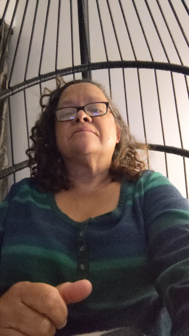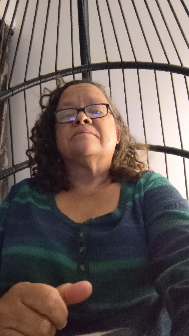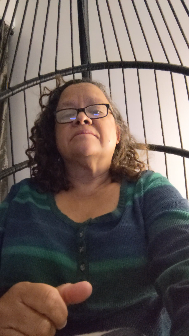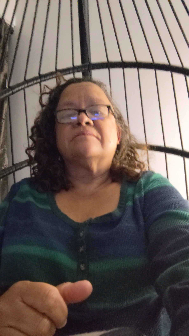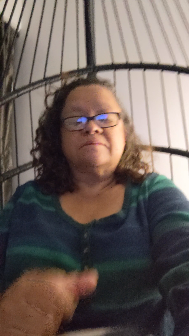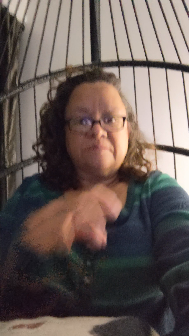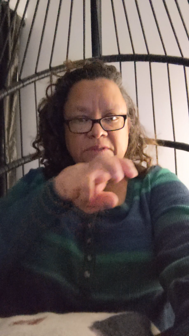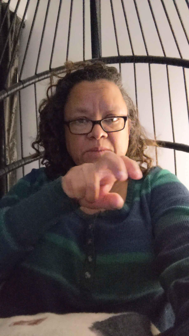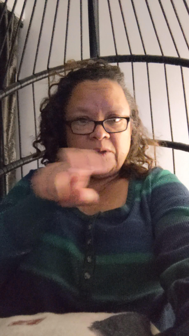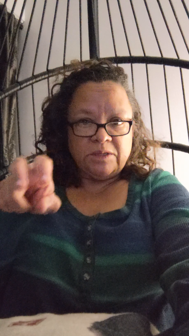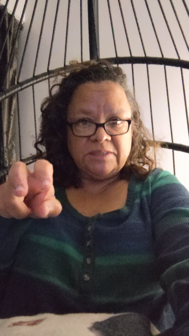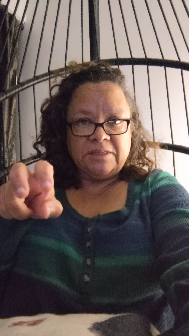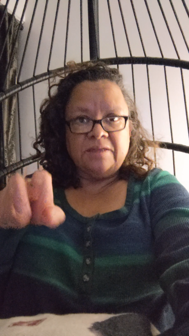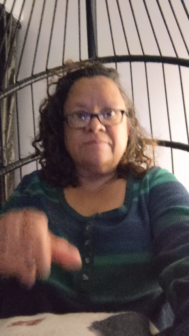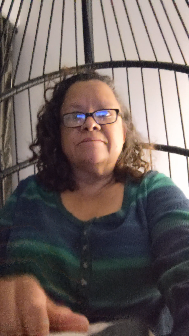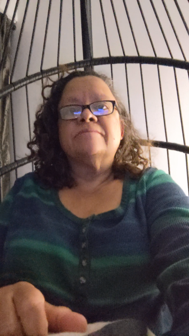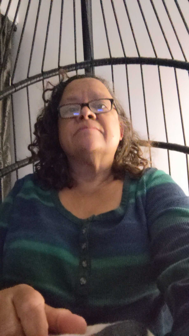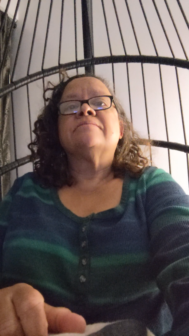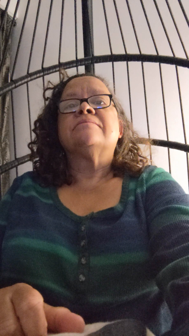porch